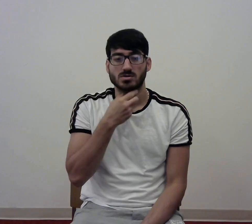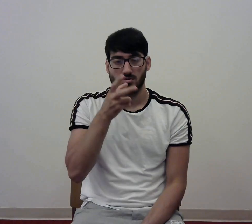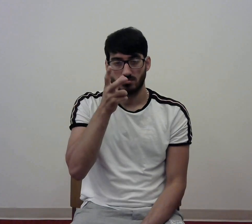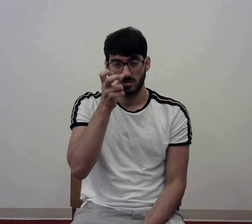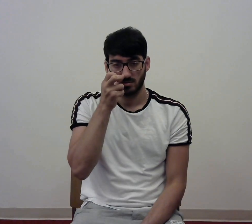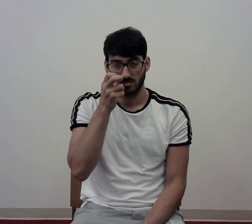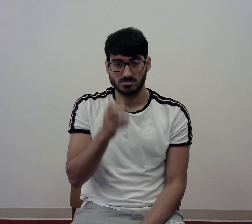ağrımaq